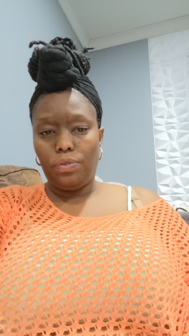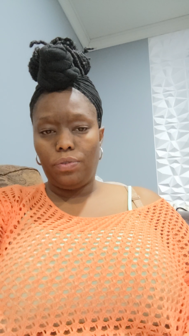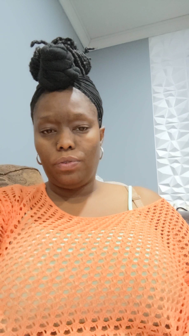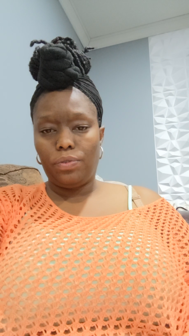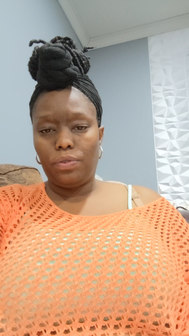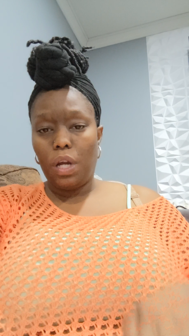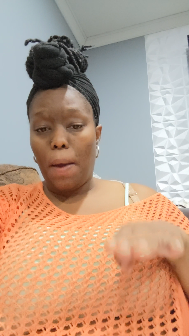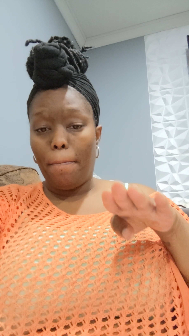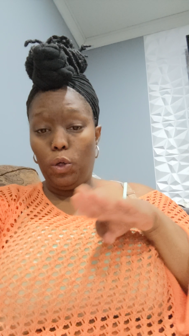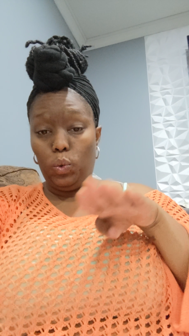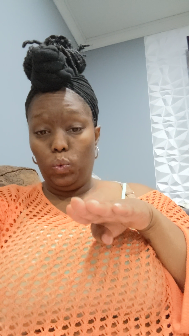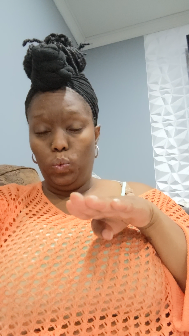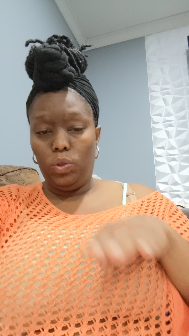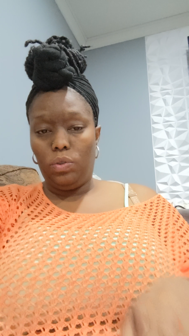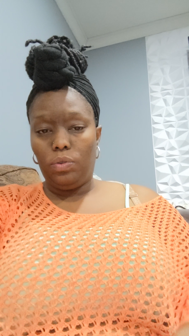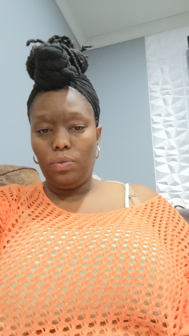boots